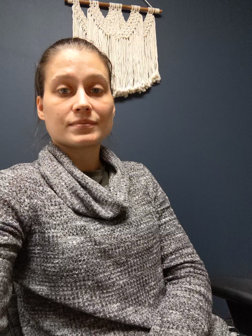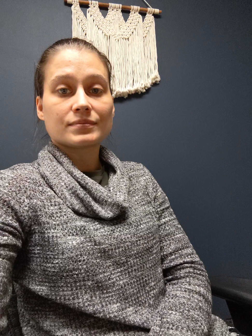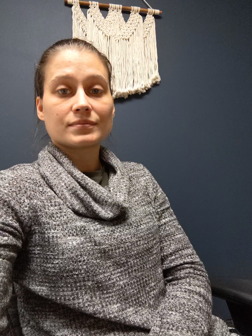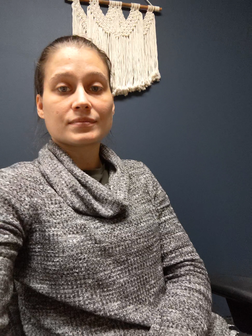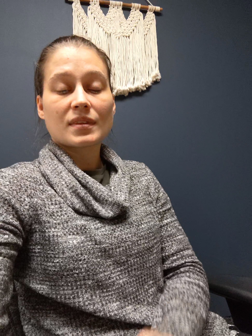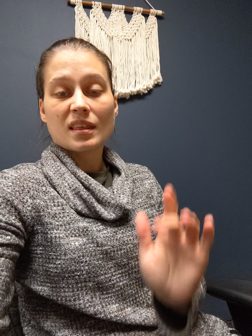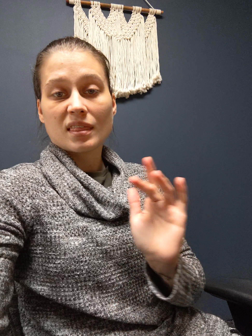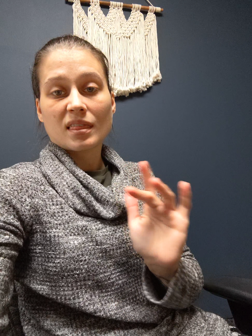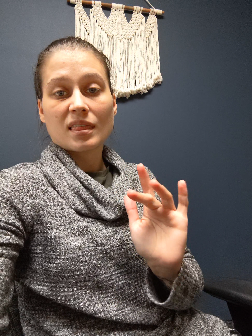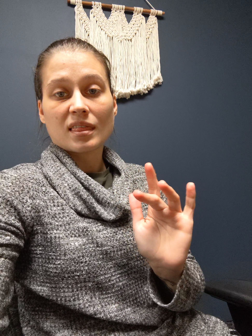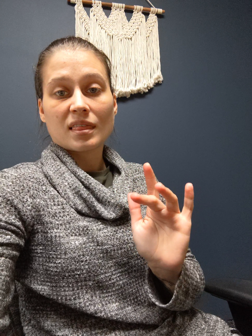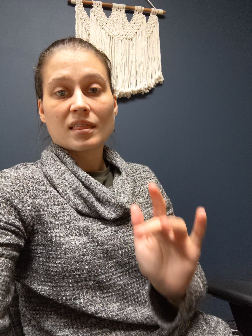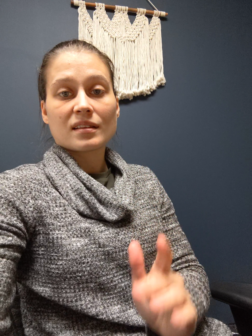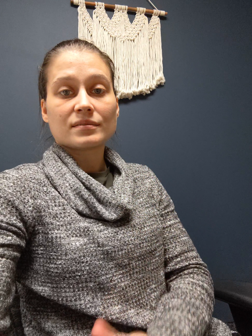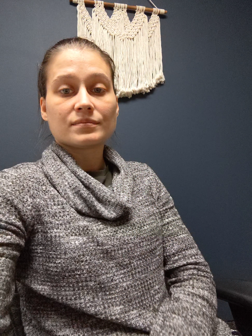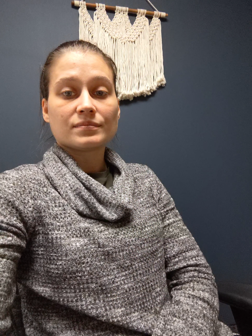yucky